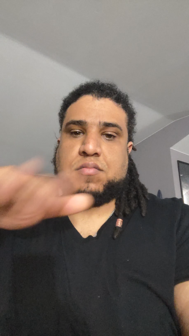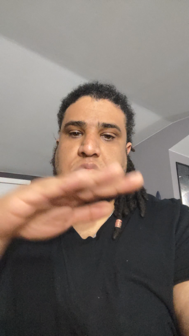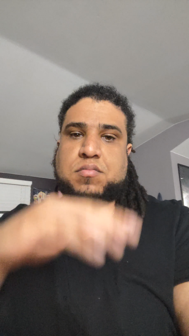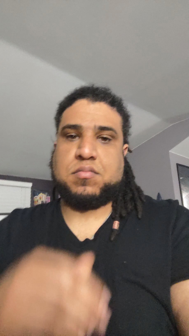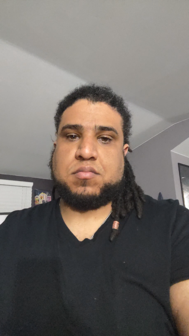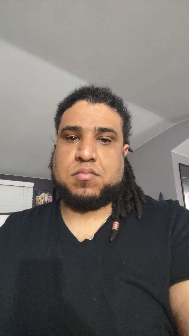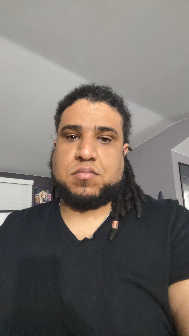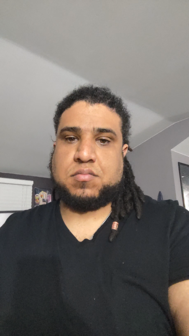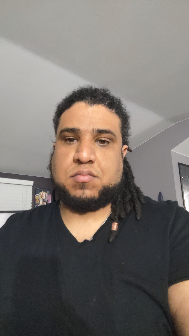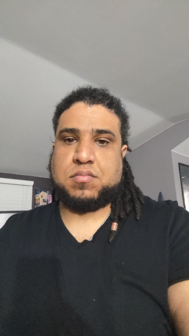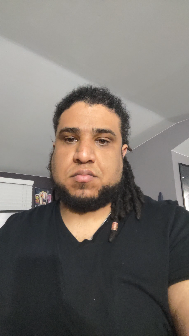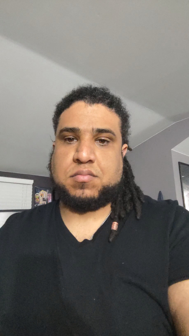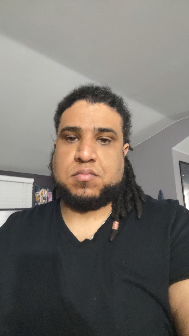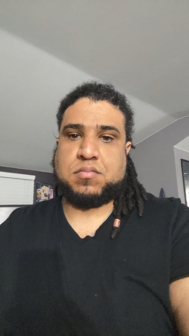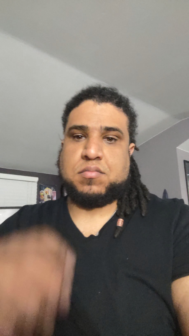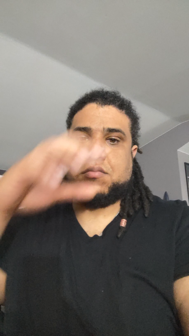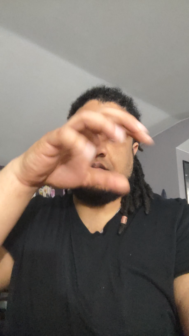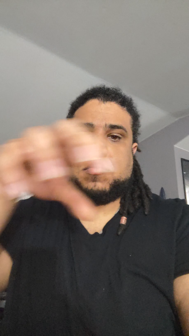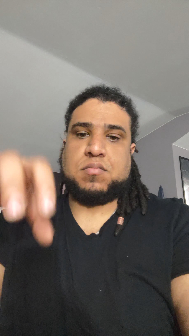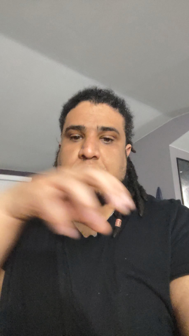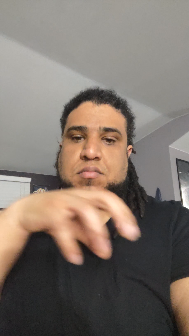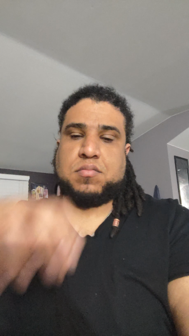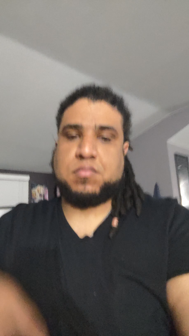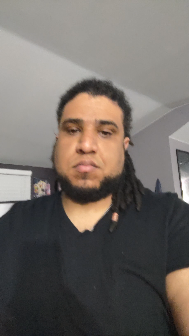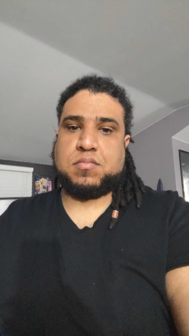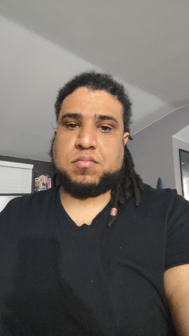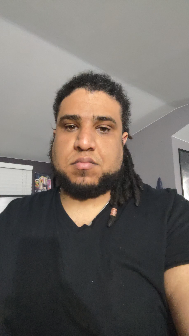block